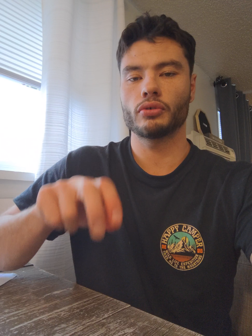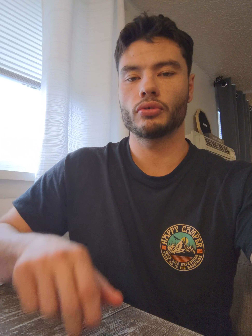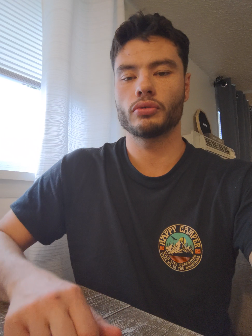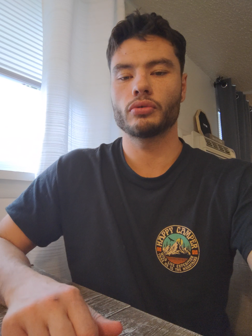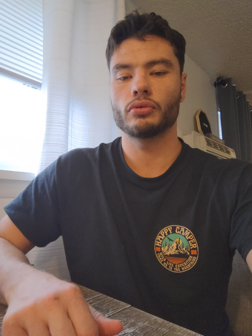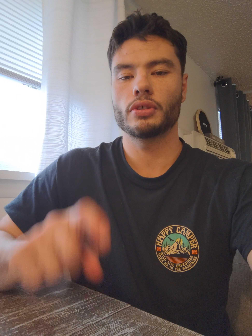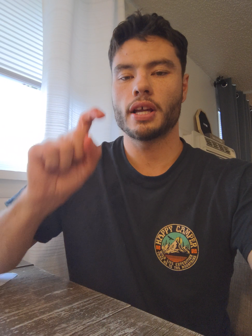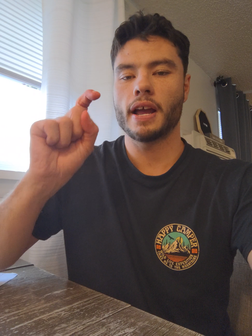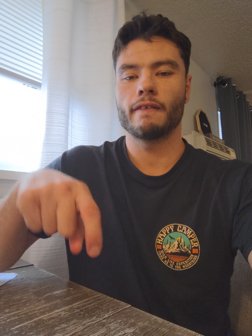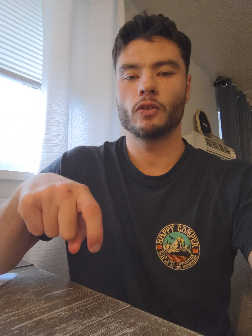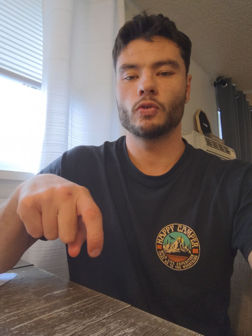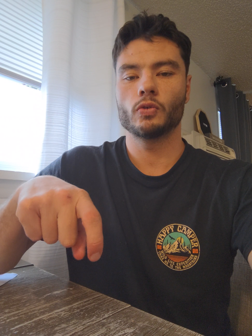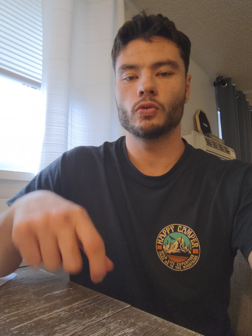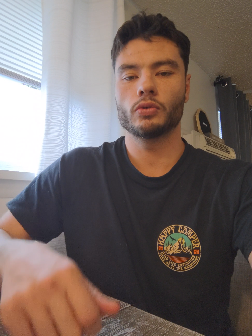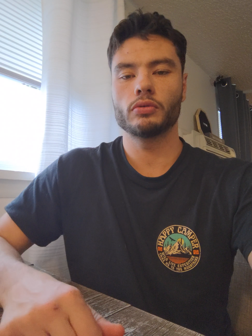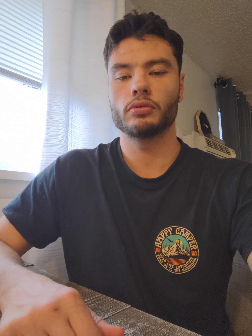have to